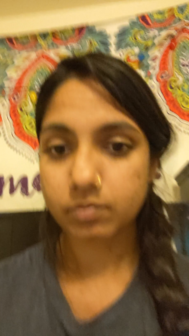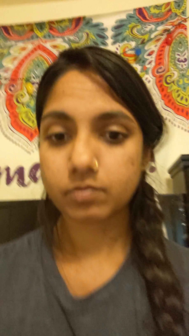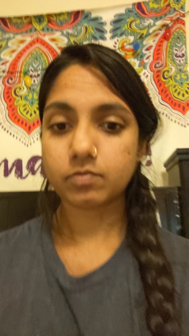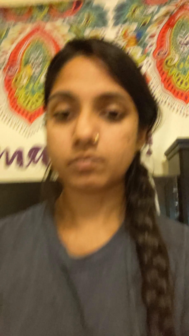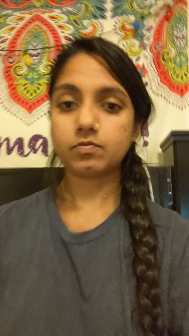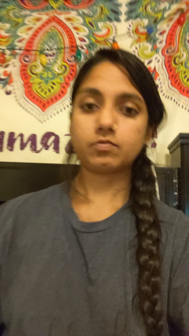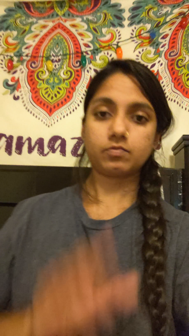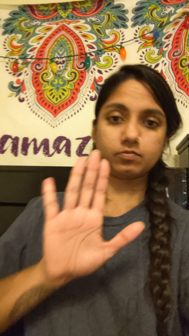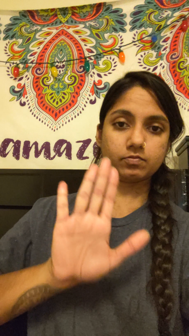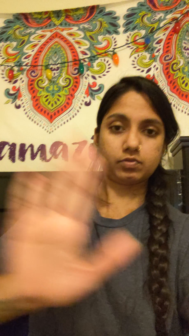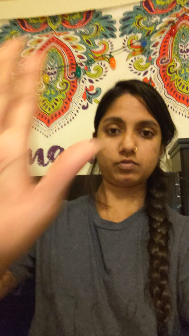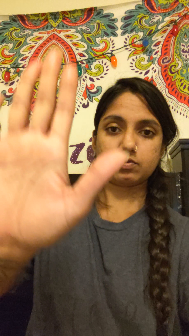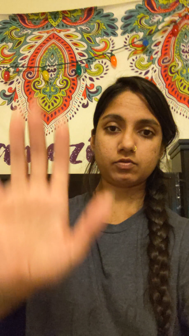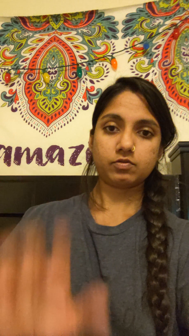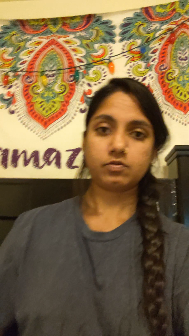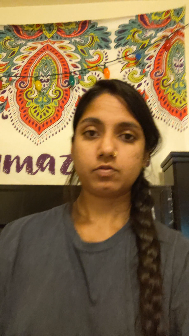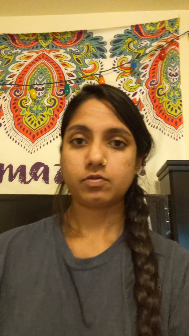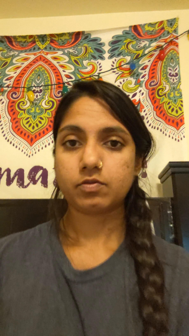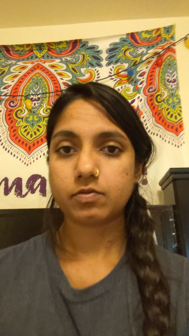push